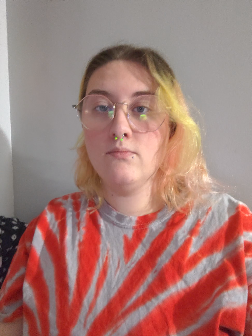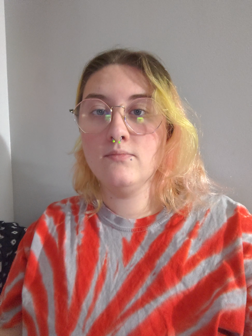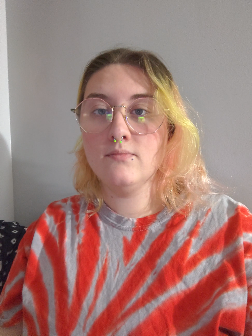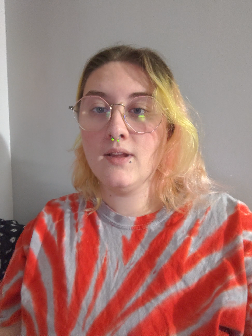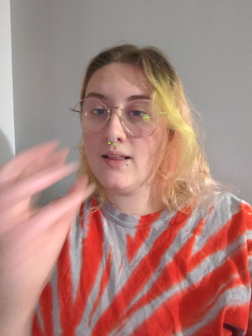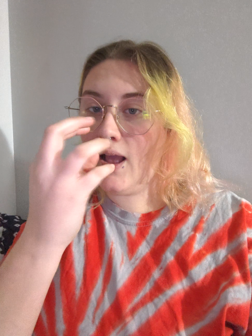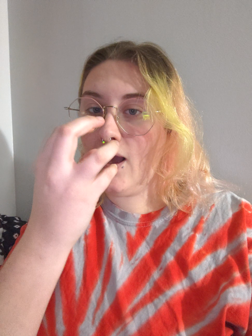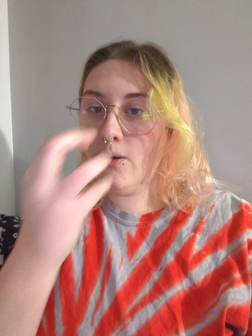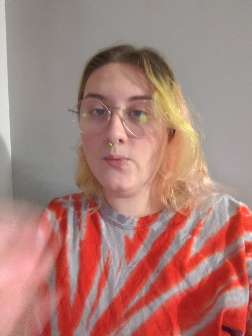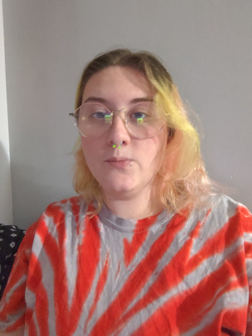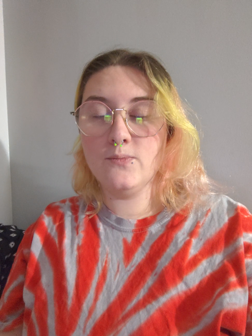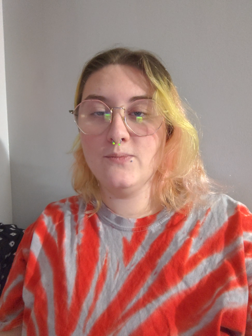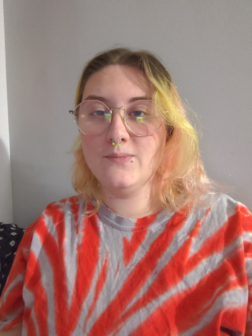clown